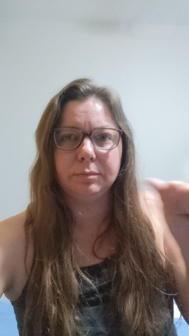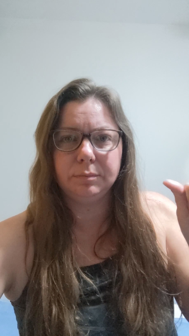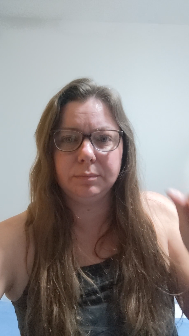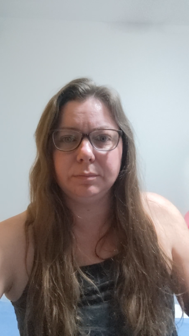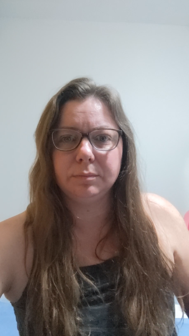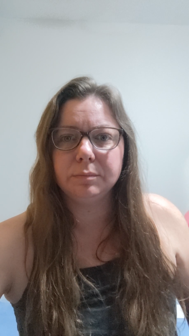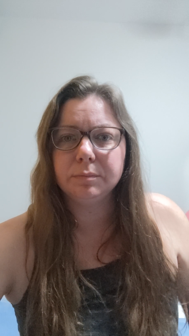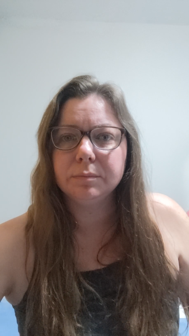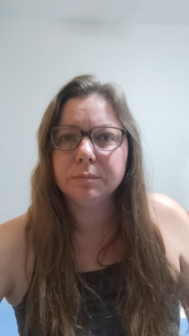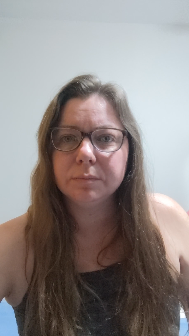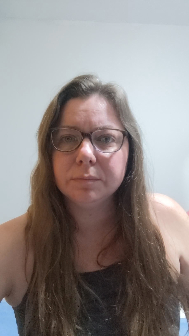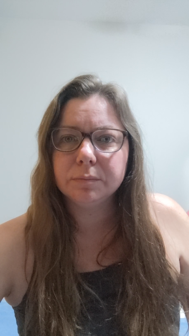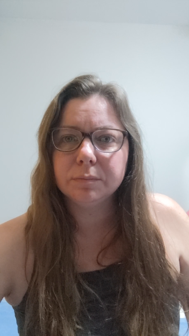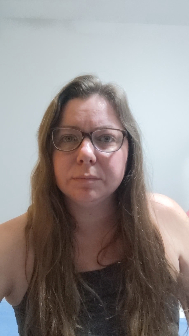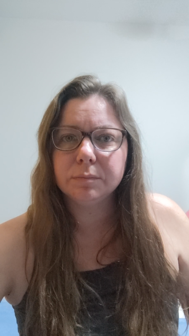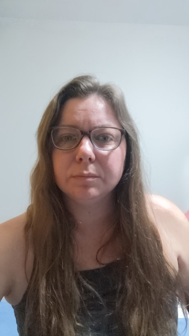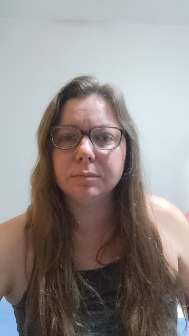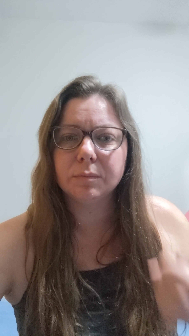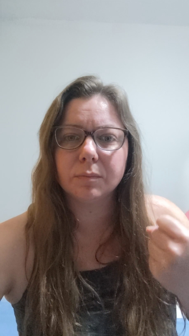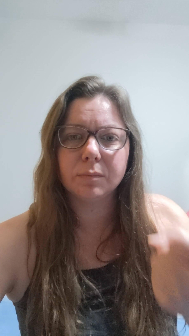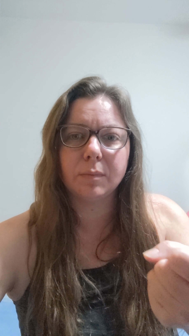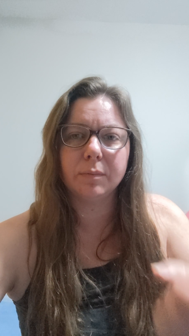drive